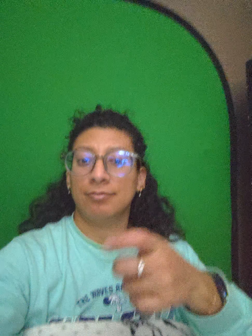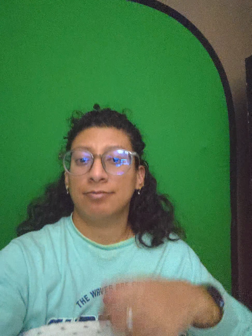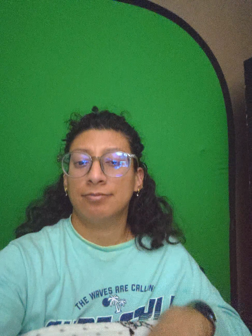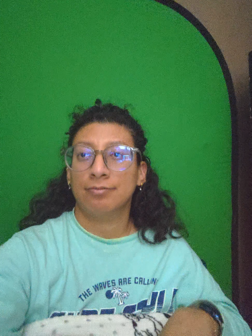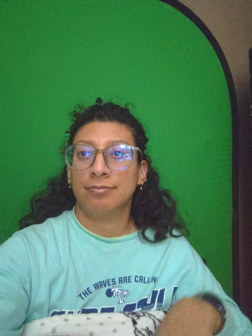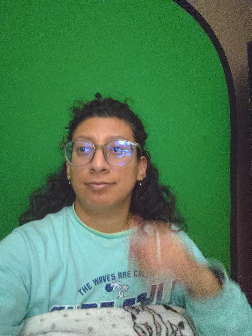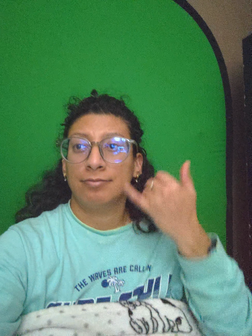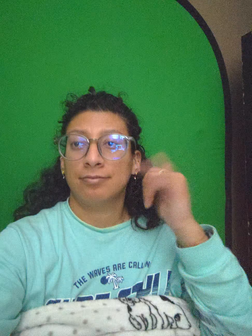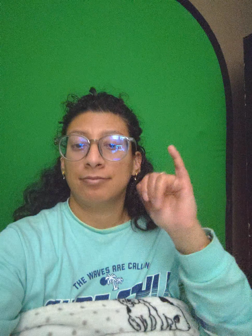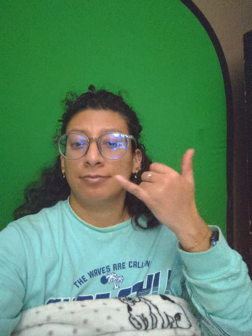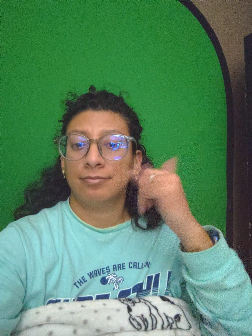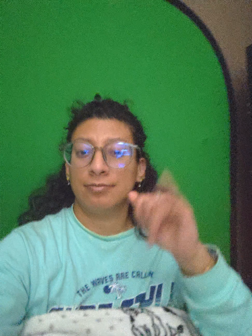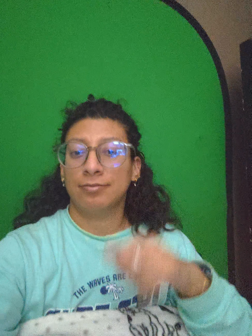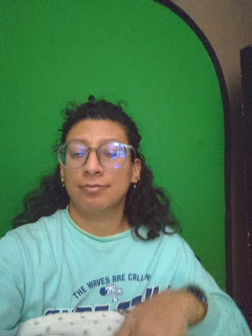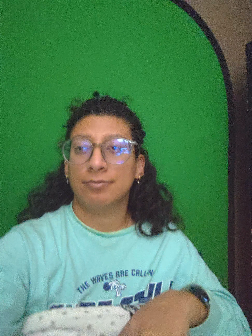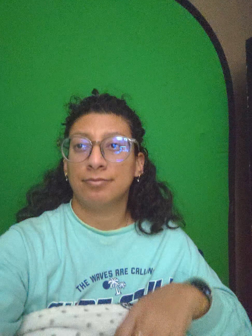yellow